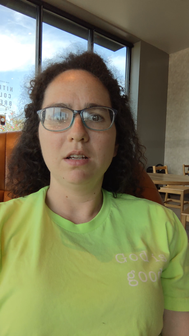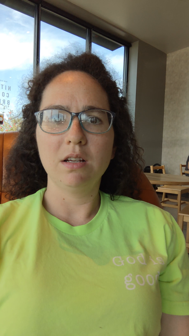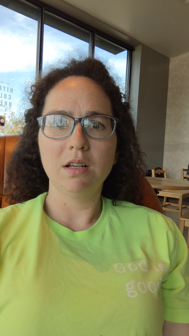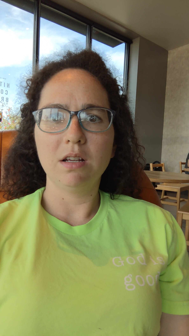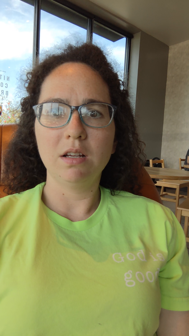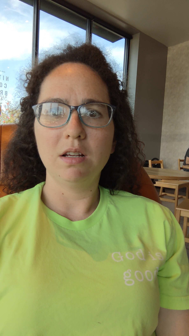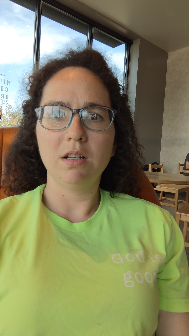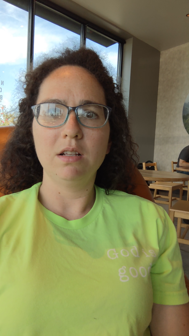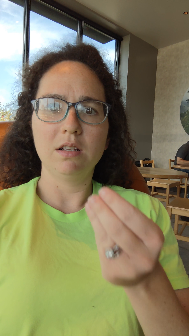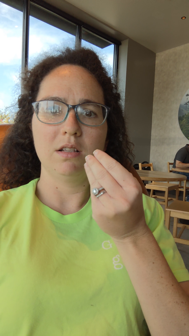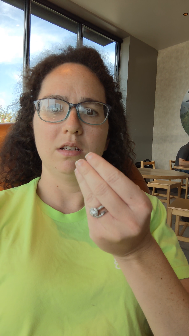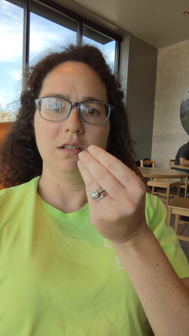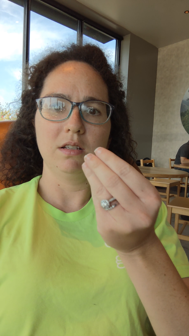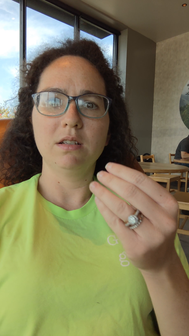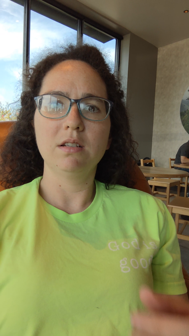feed